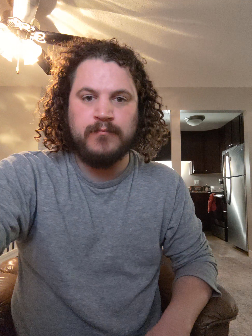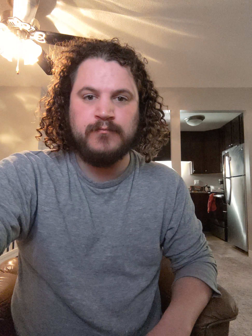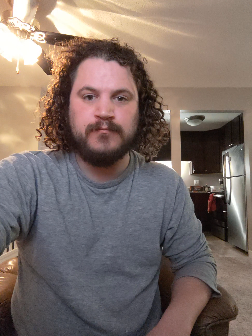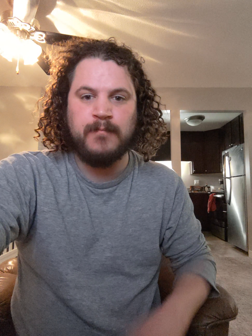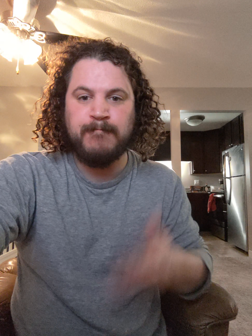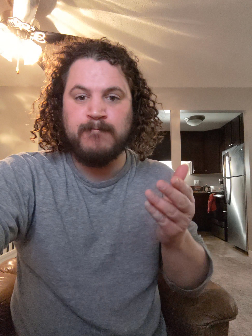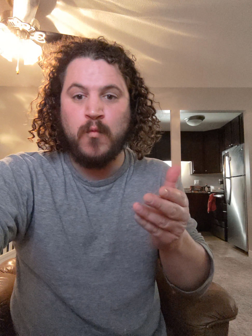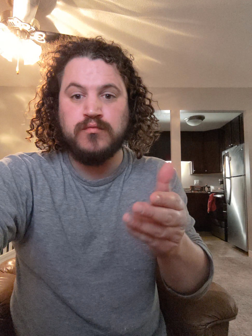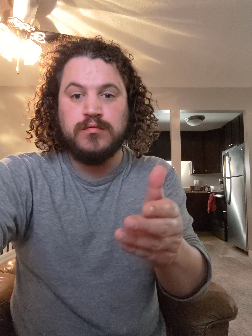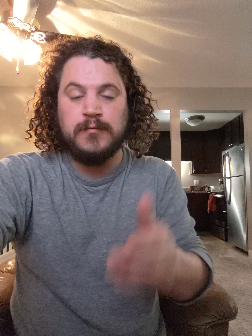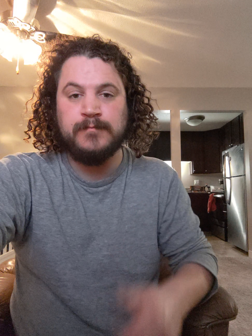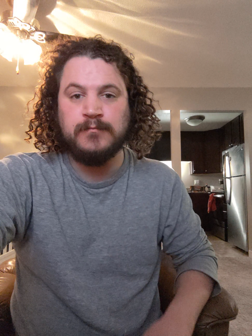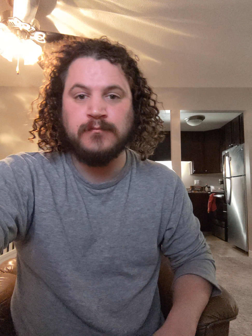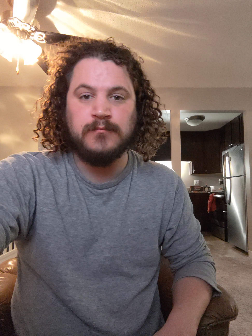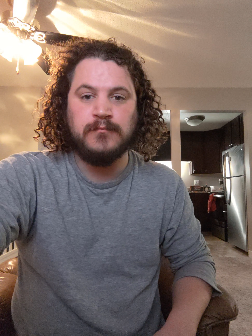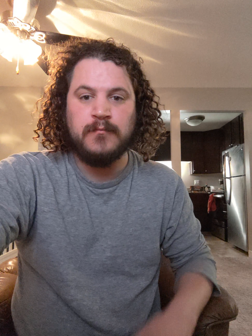boat